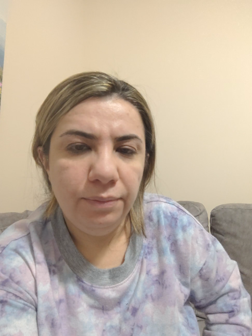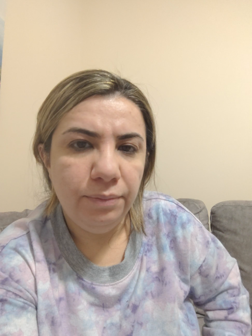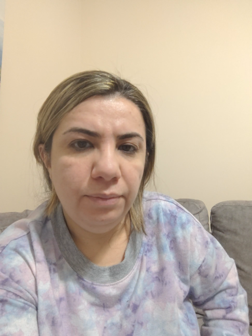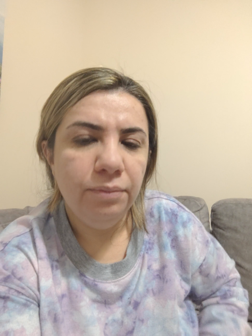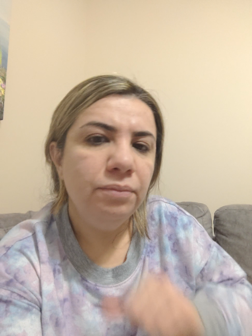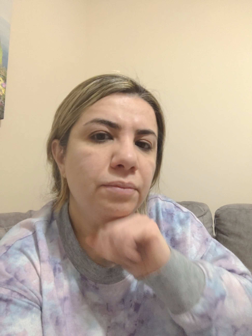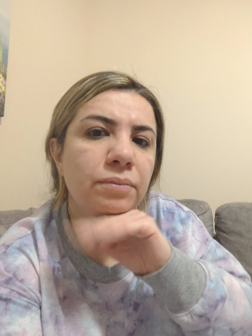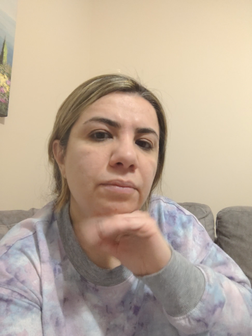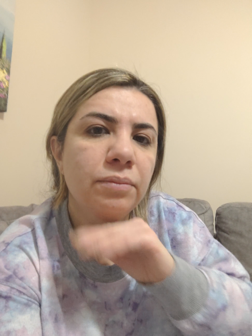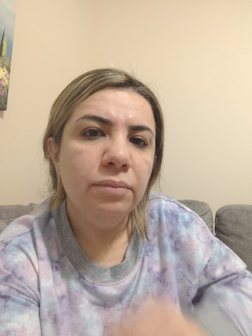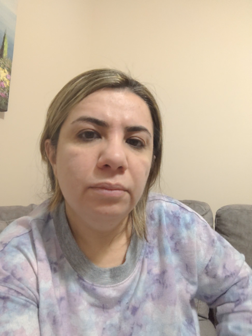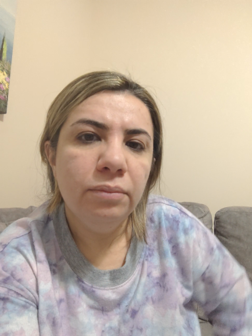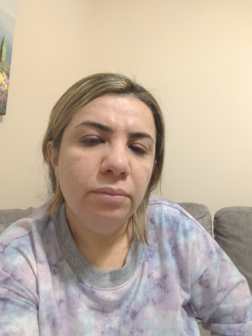pig